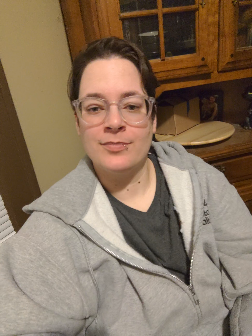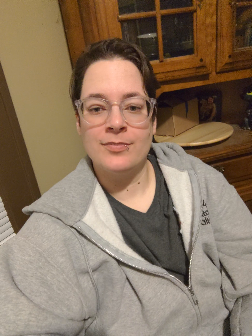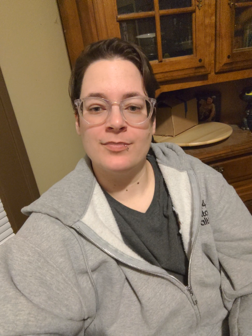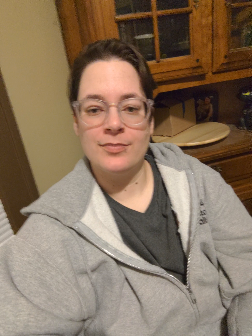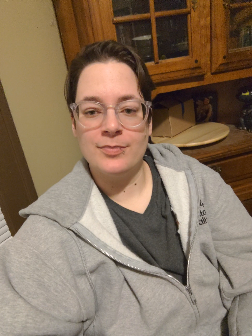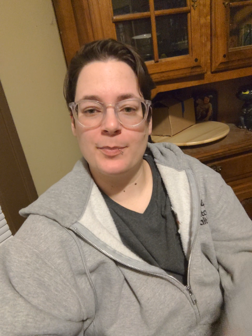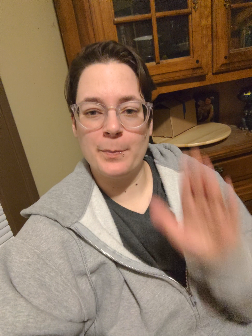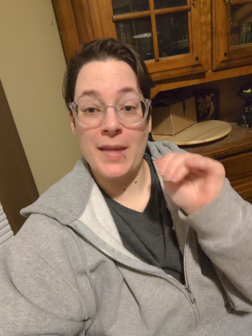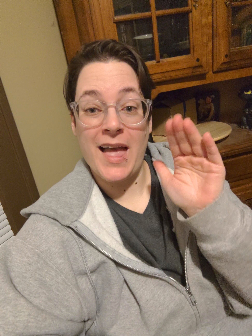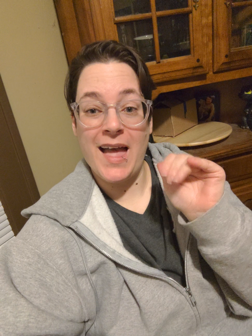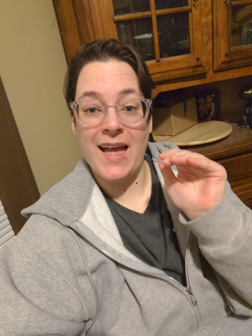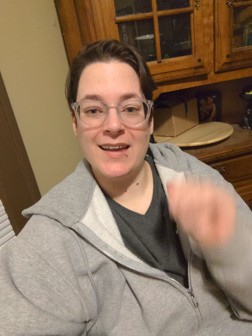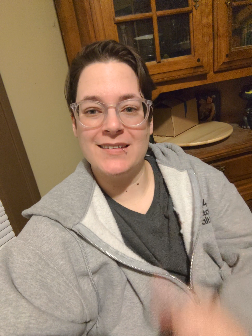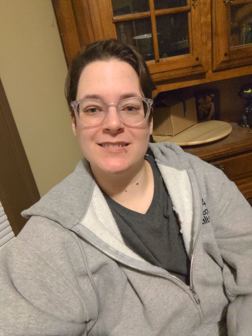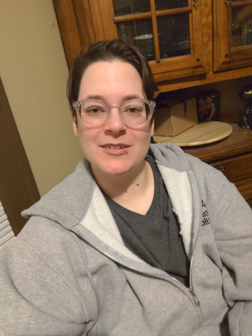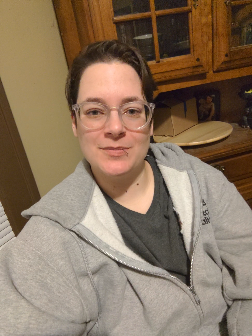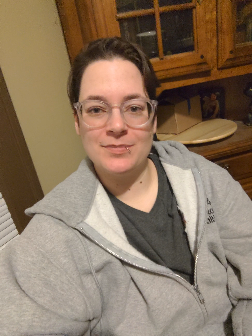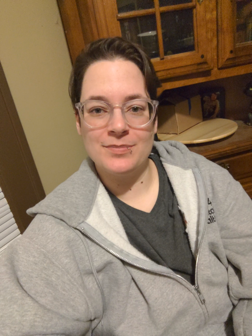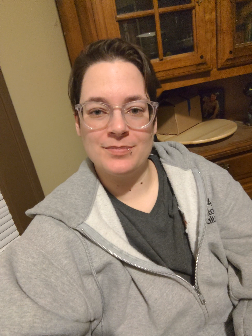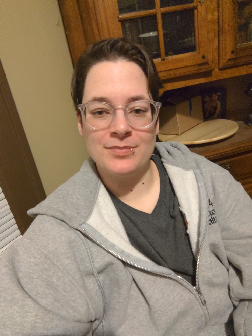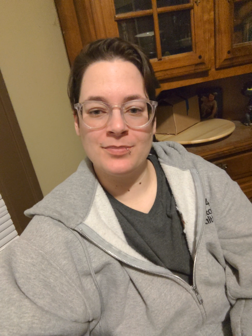bye